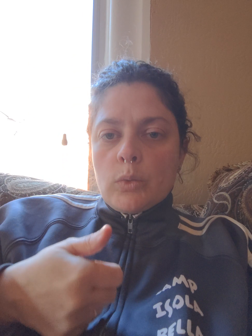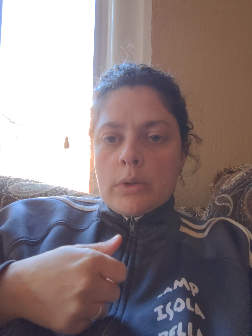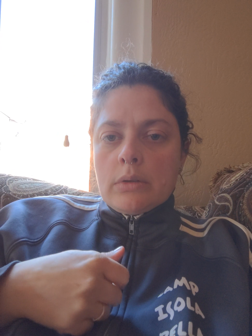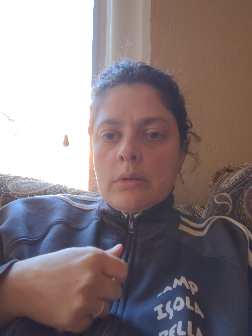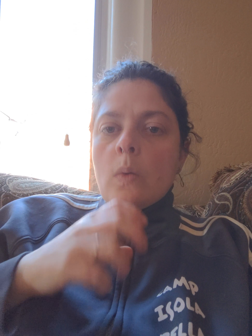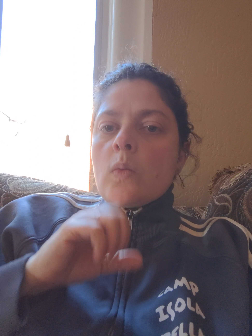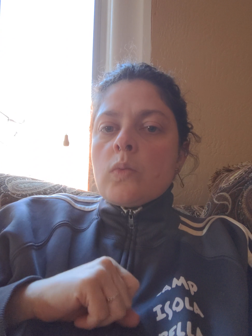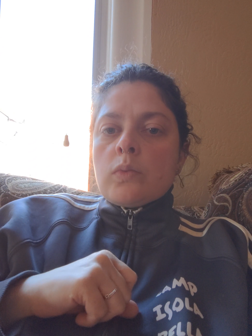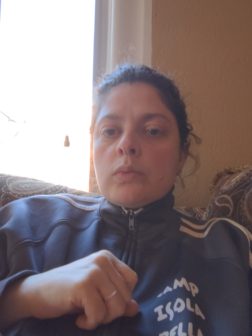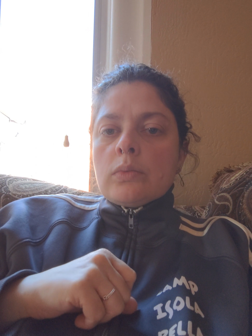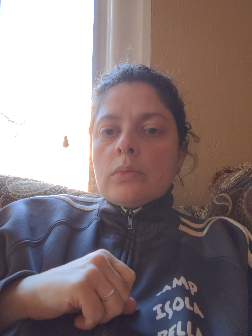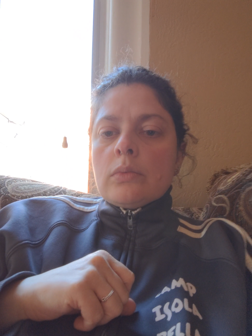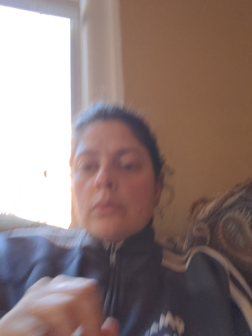old